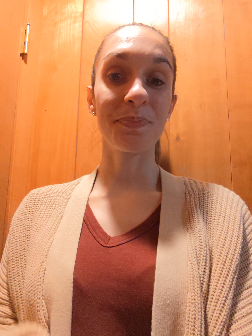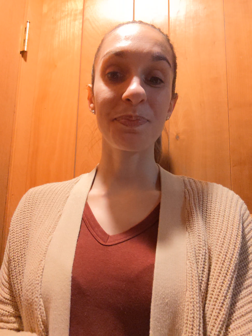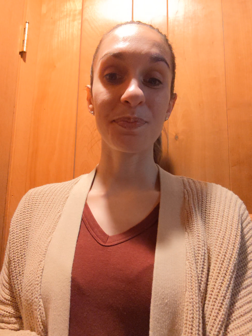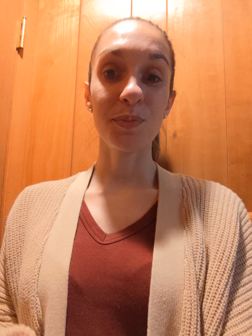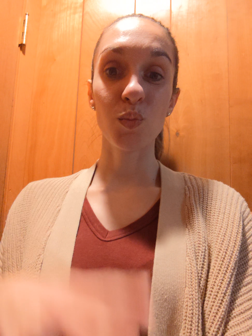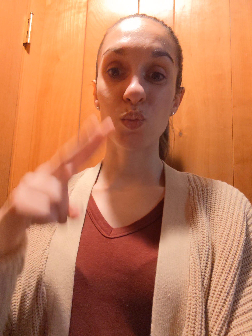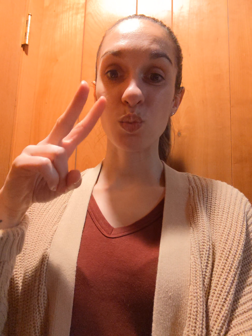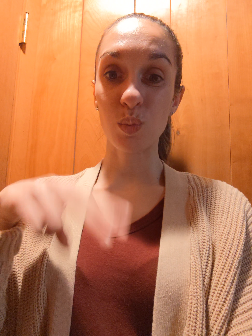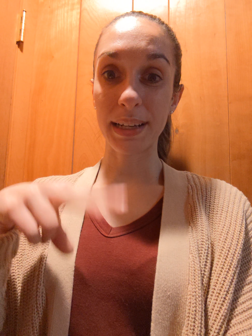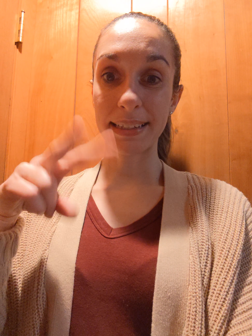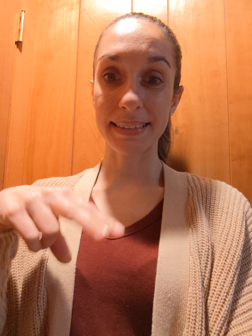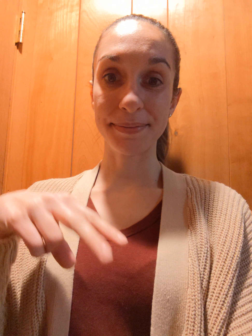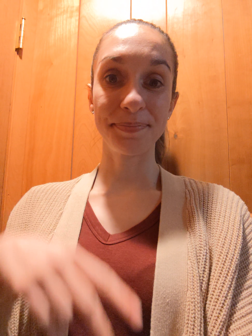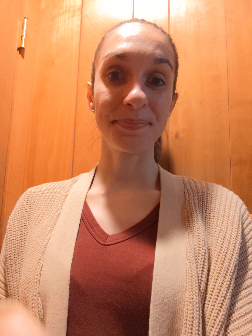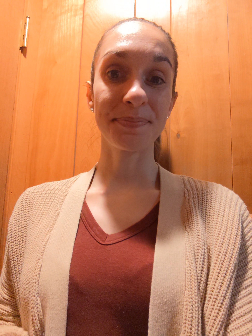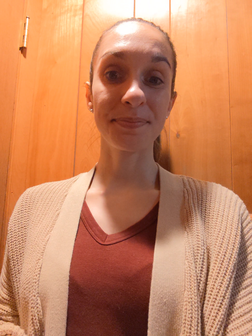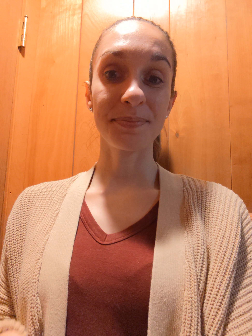read